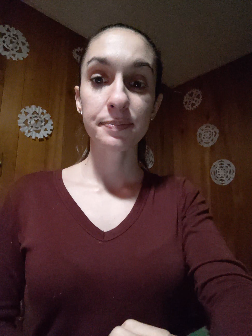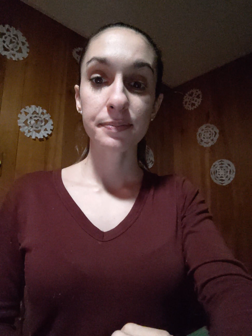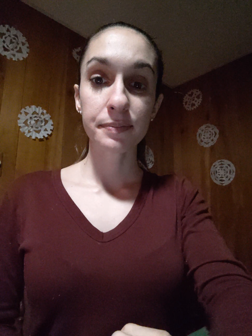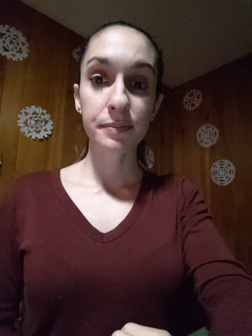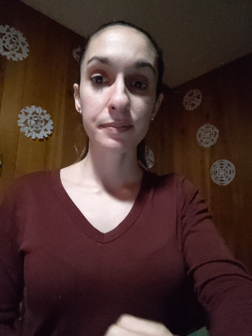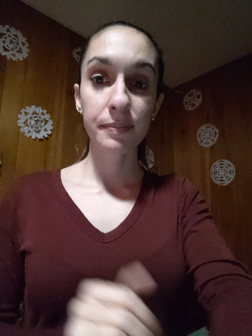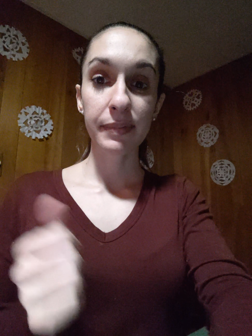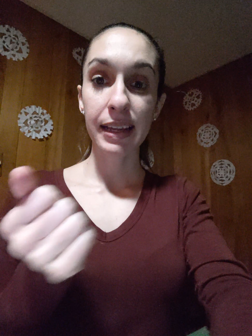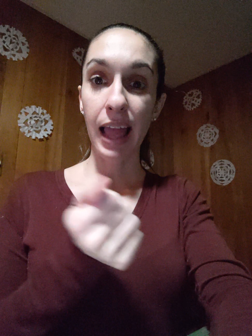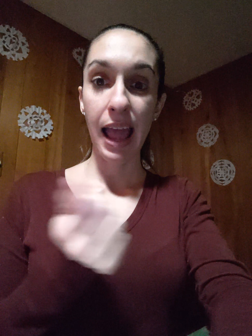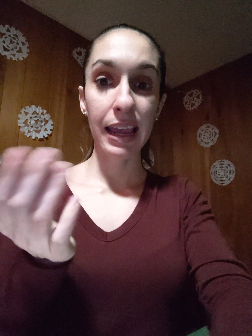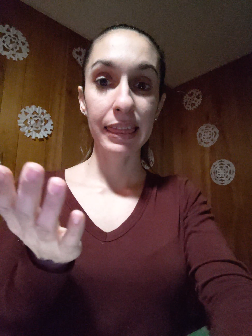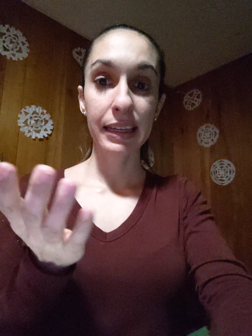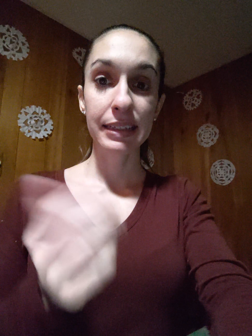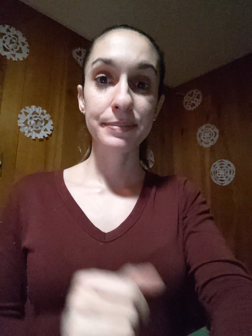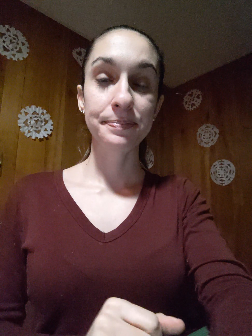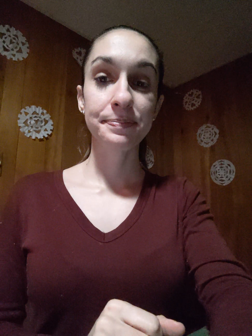any